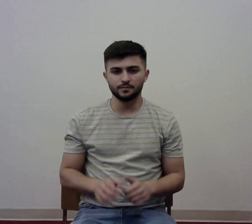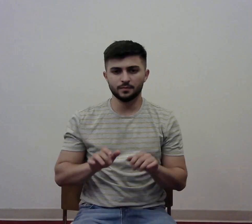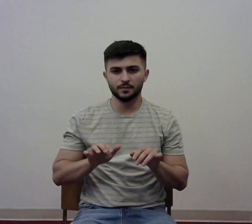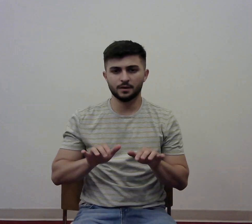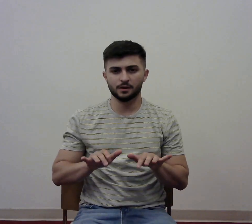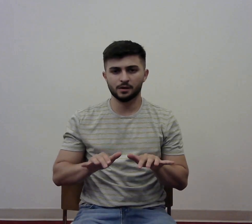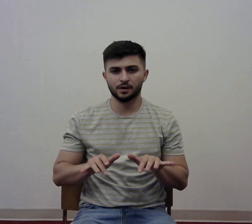kompüter